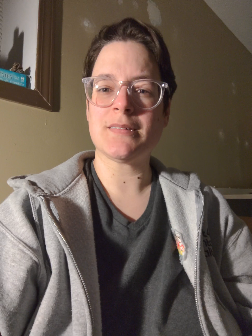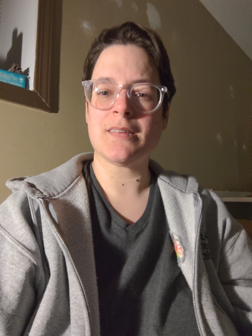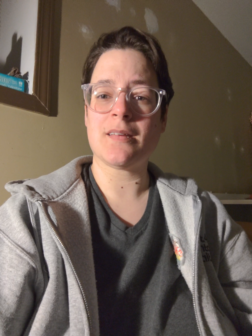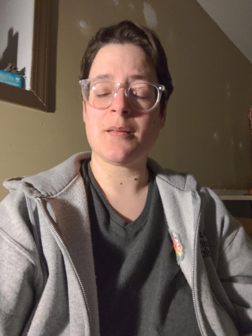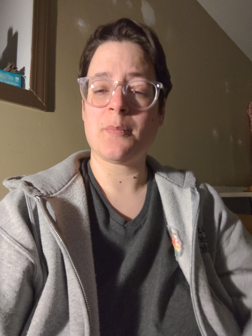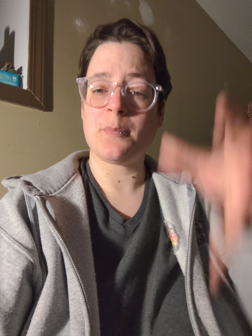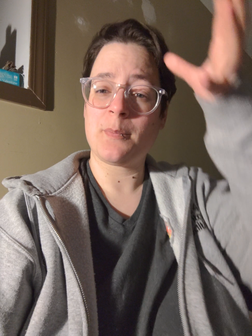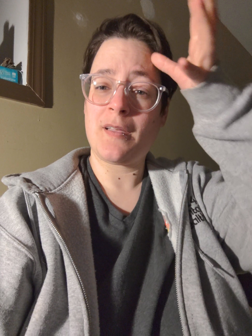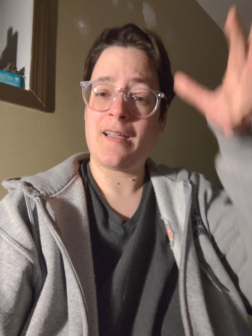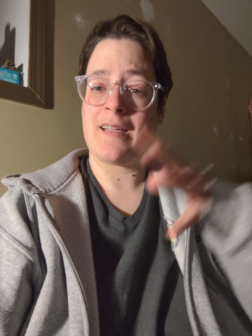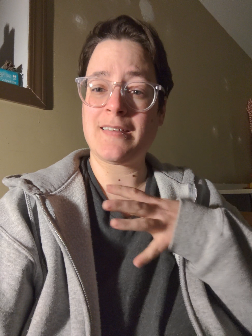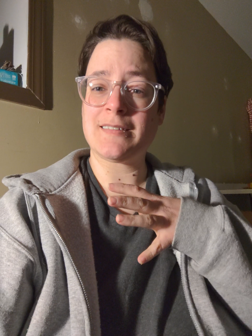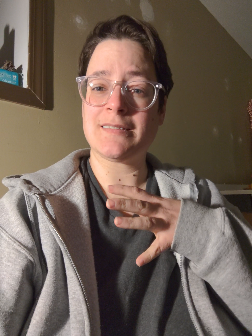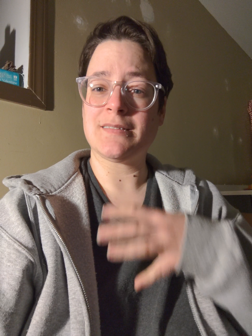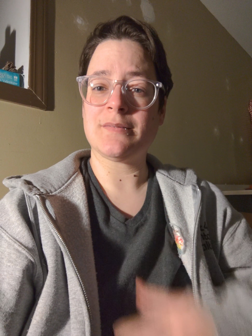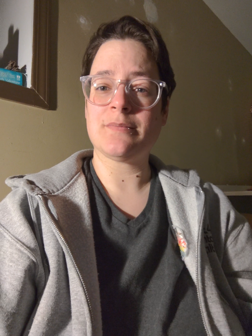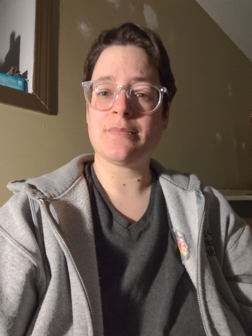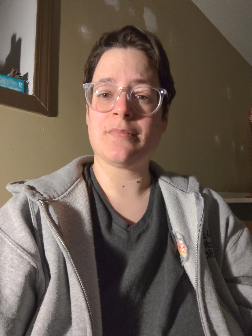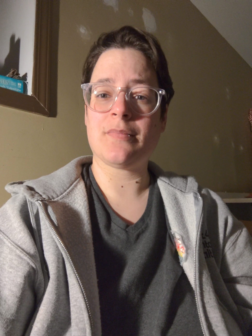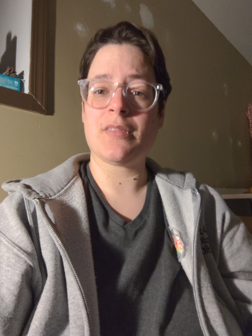man